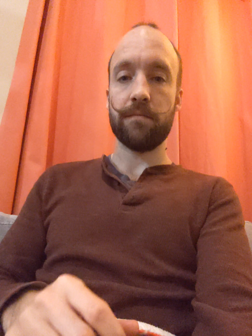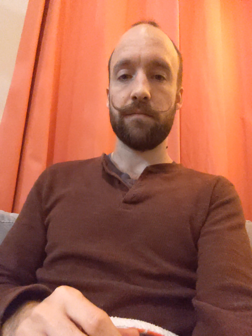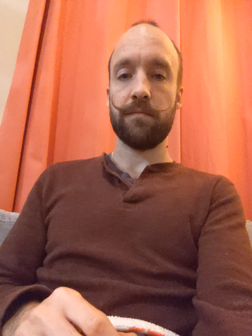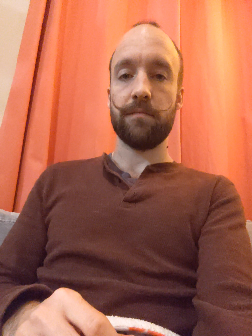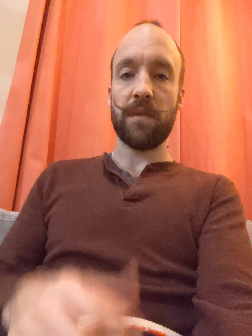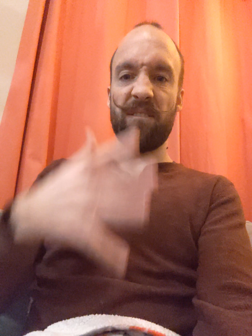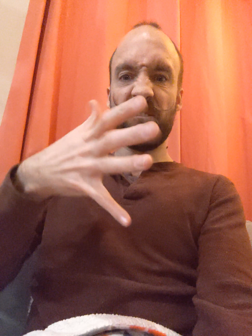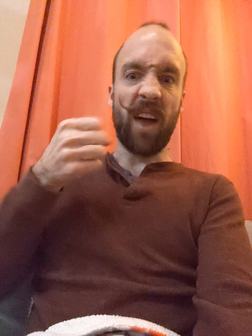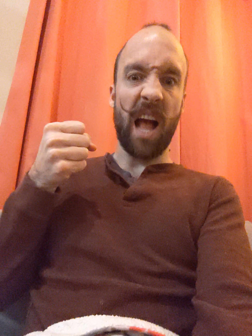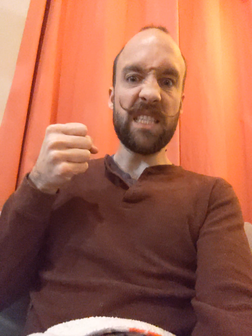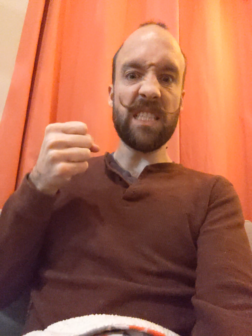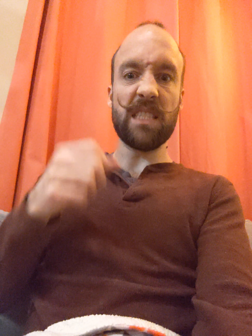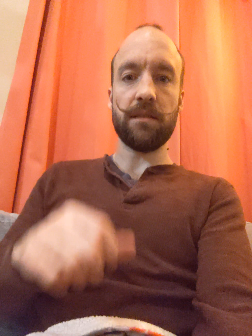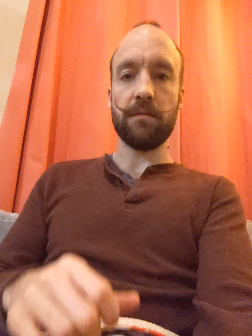fast